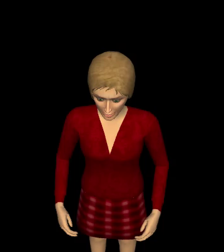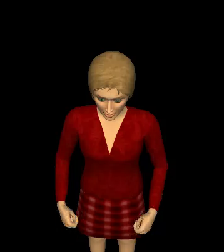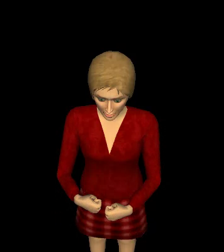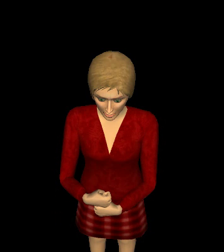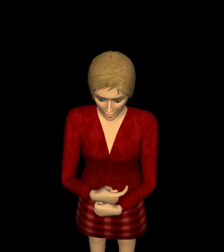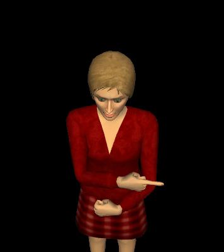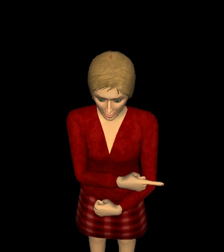يتخلص من